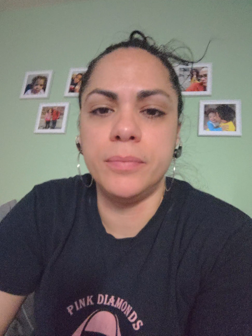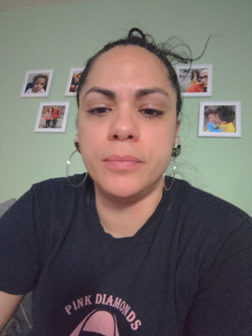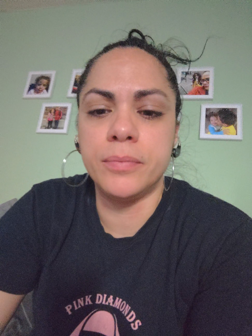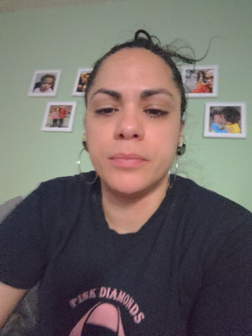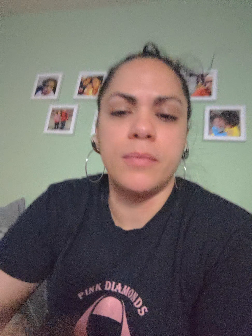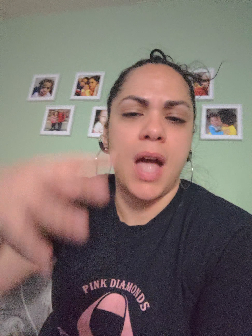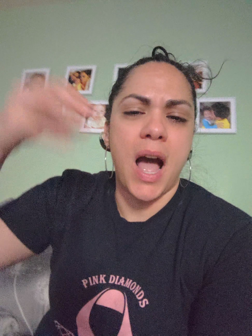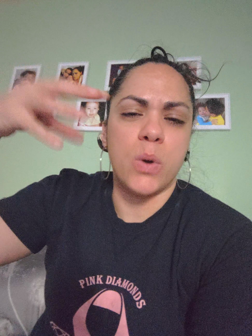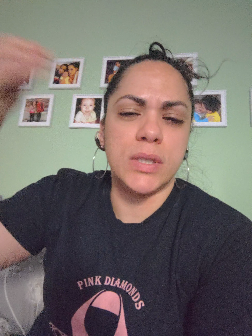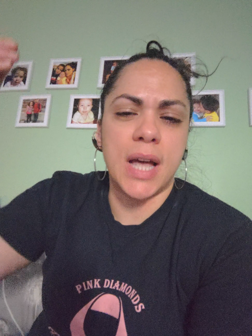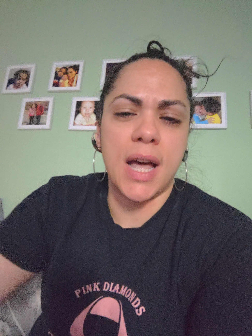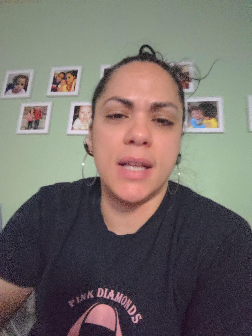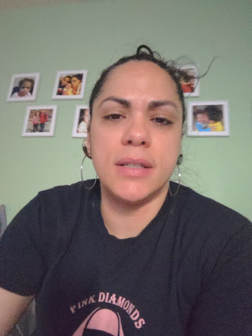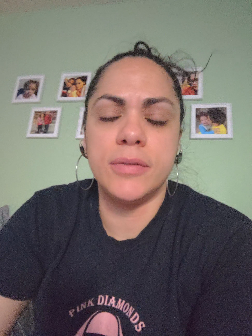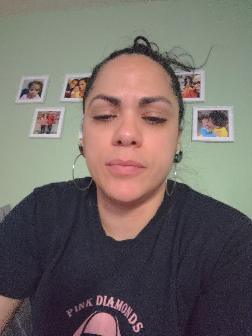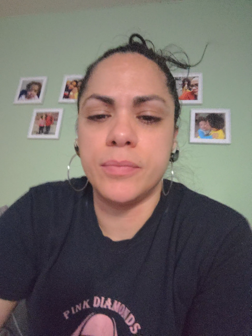outside